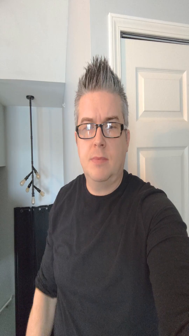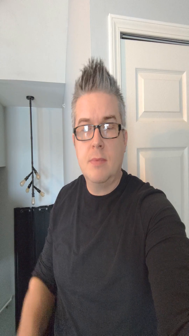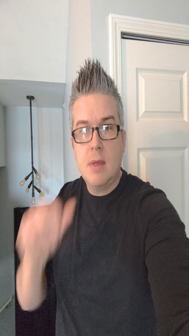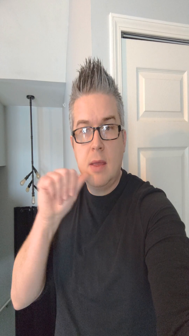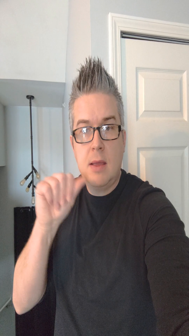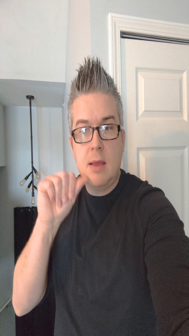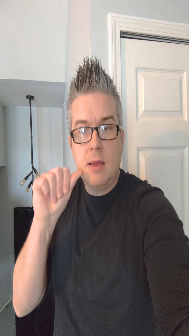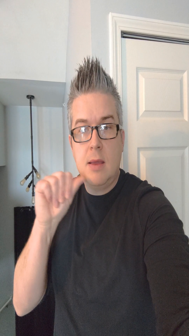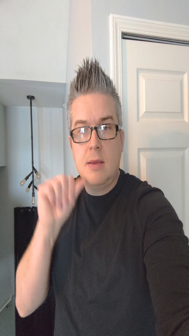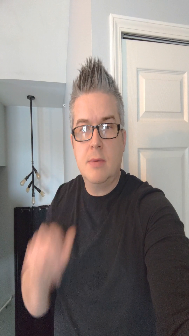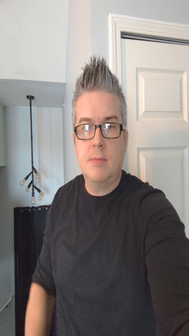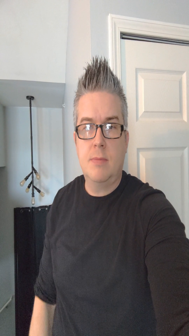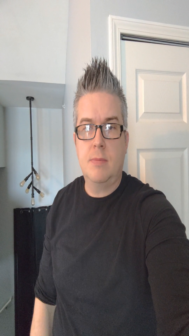aunt